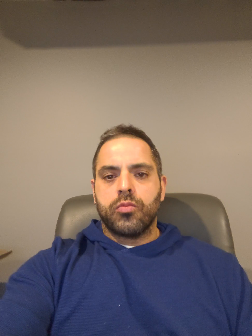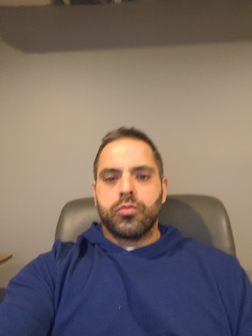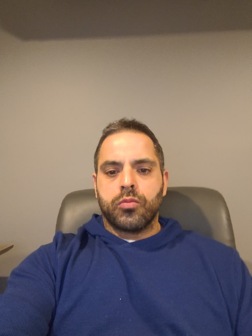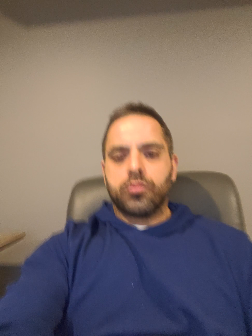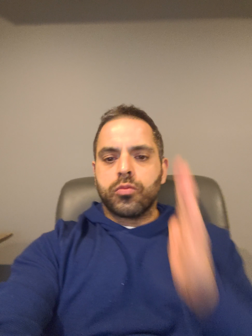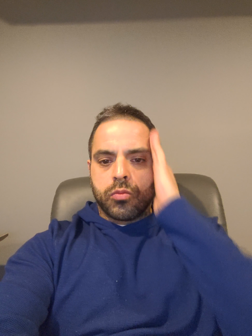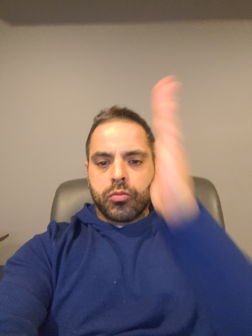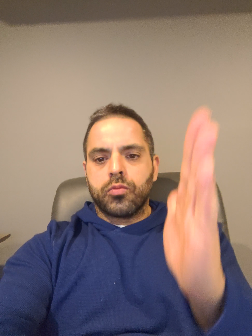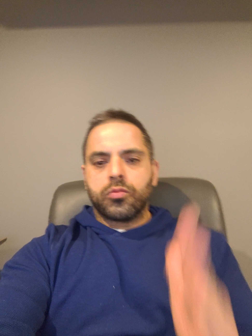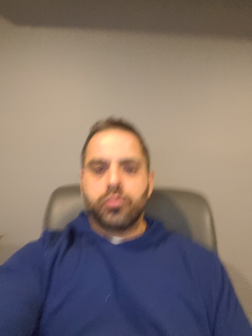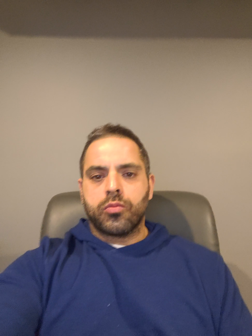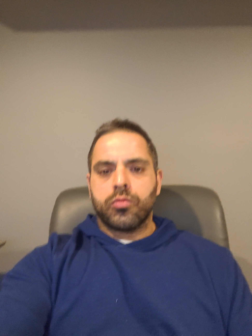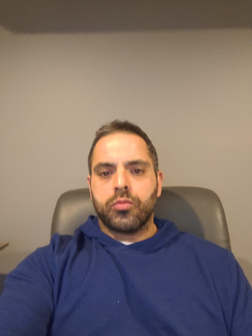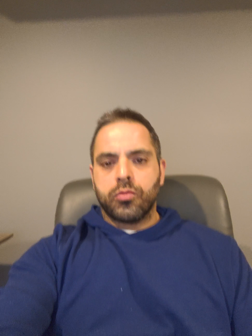will